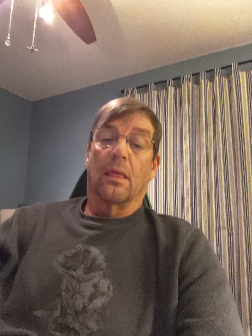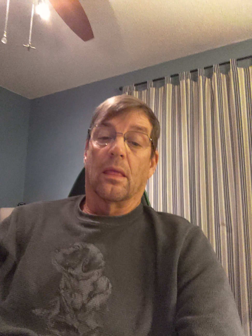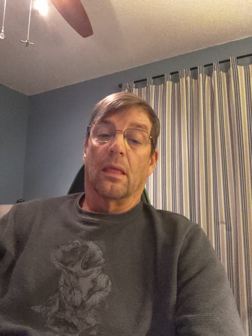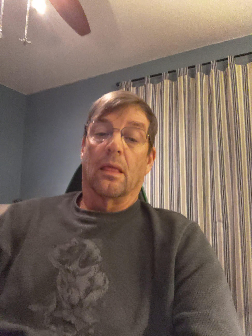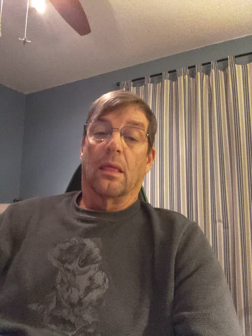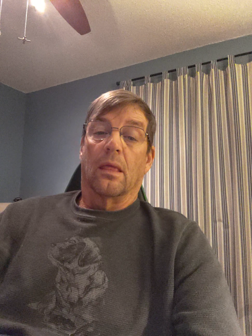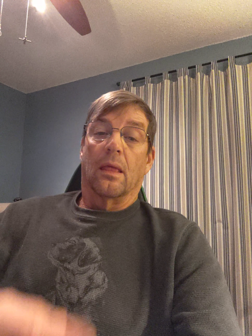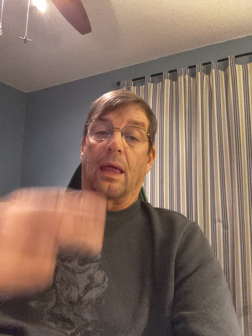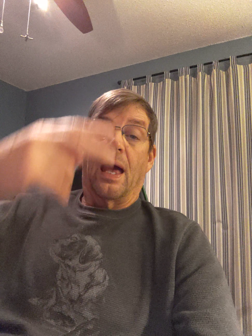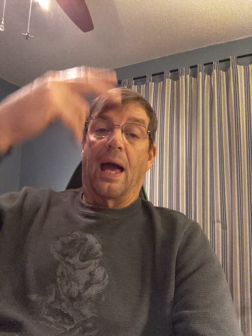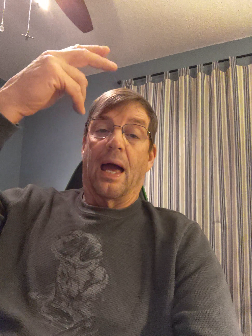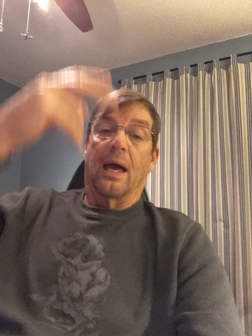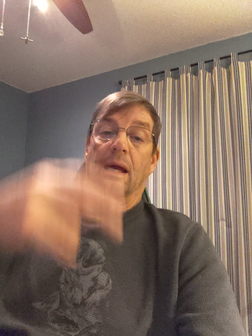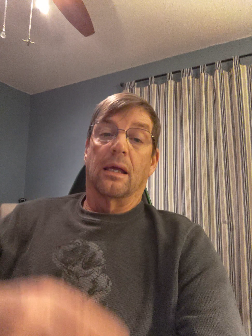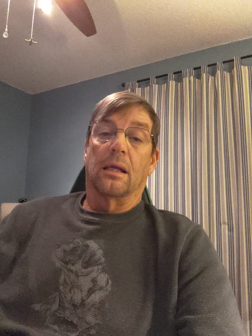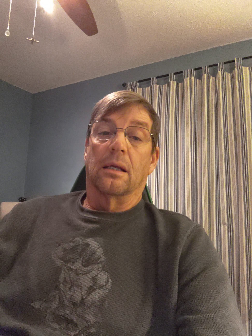high